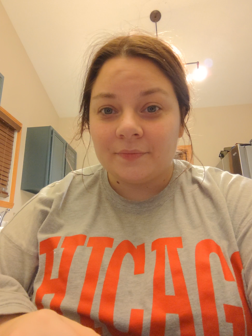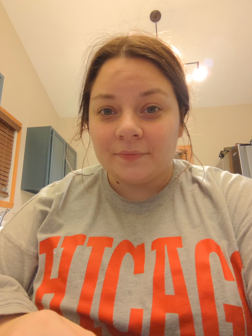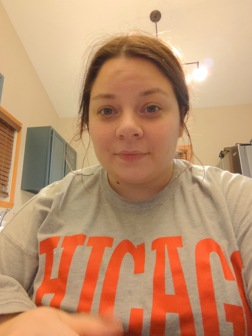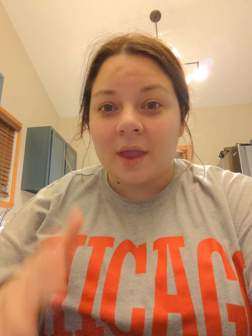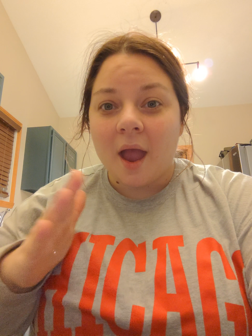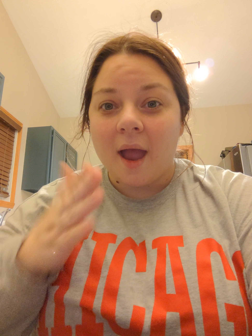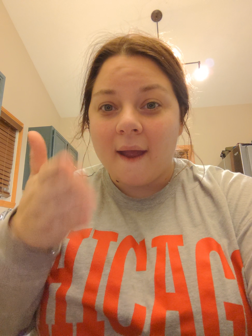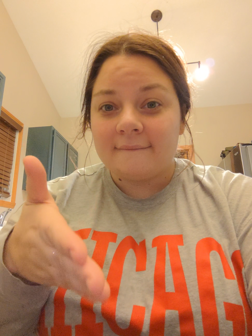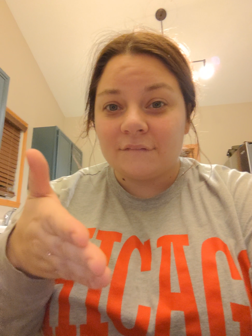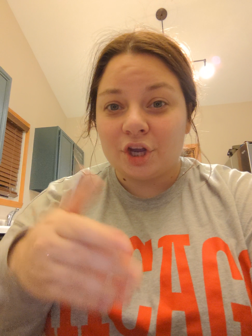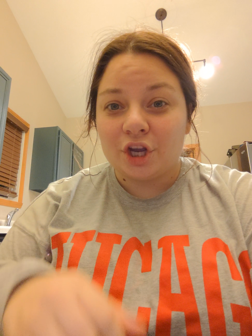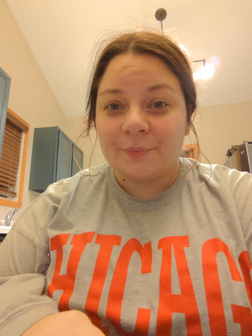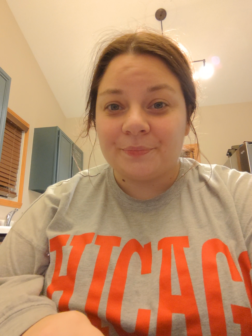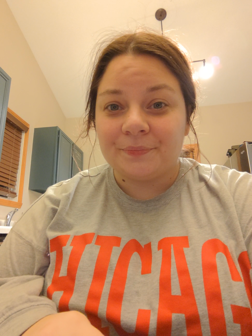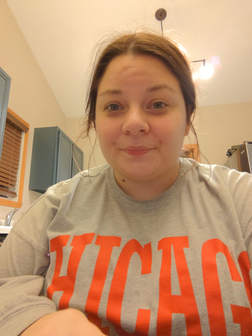after